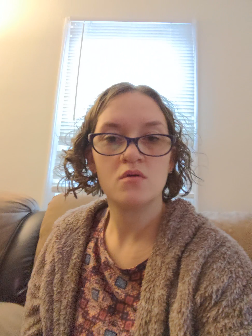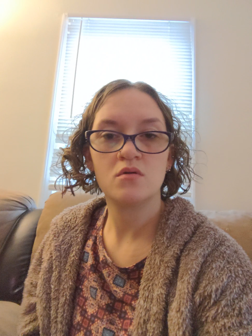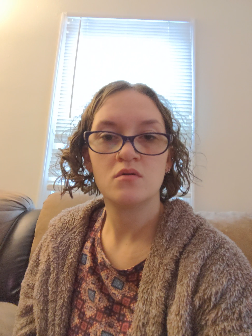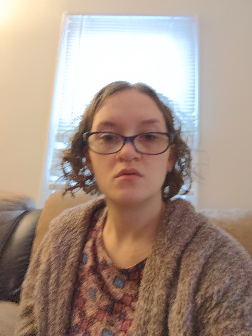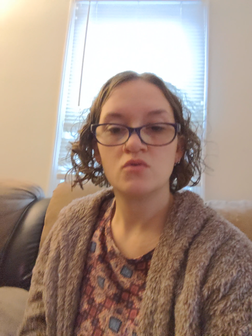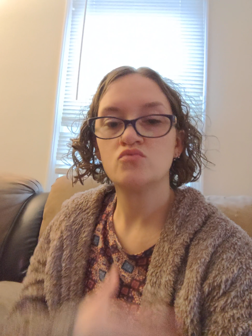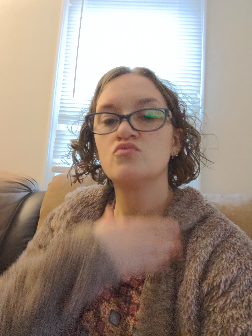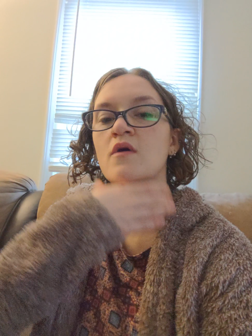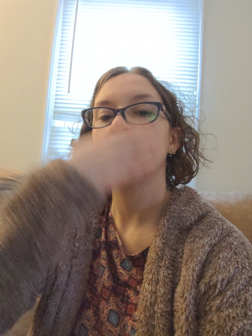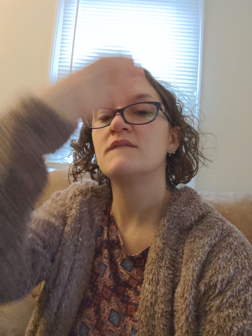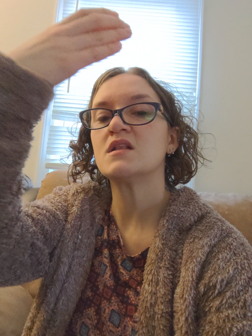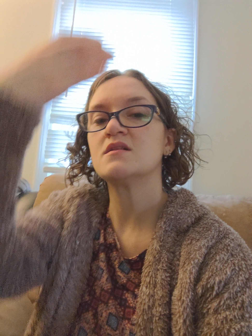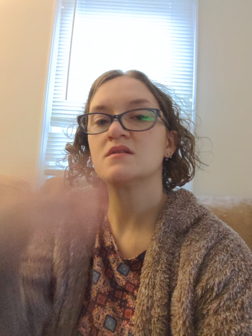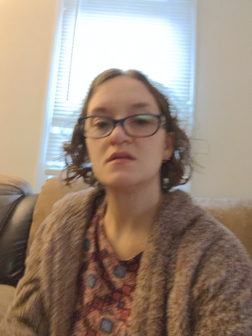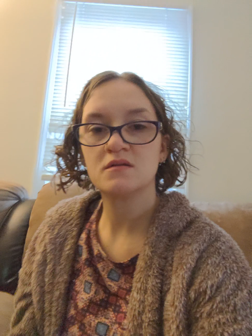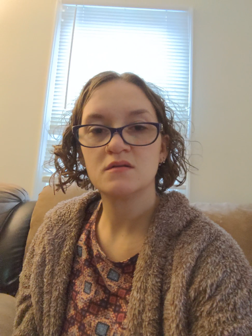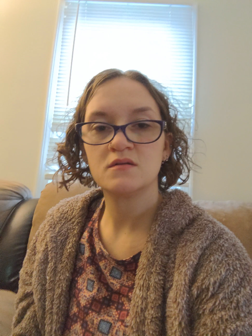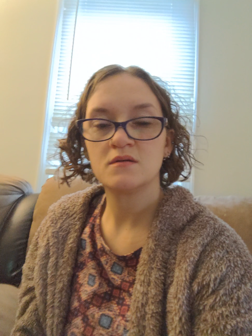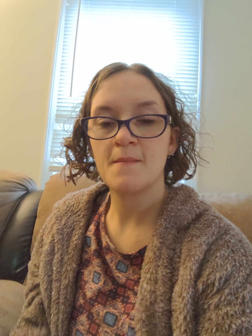giraffe